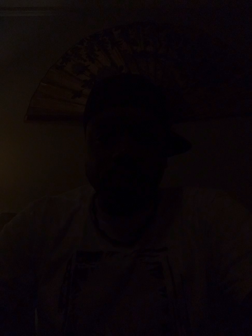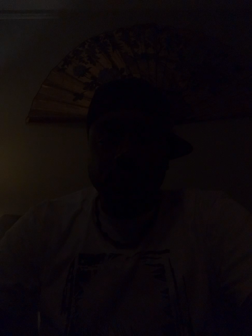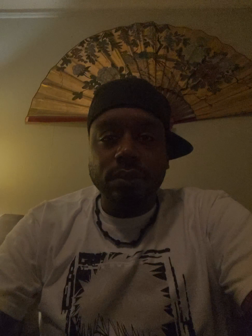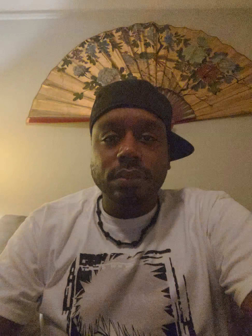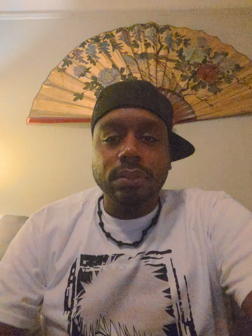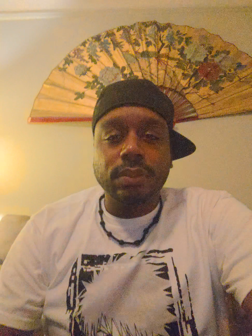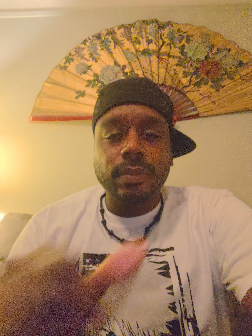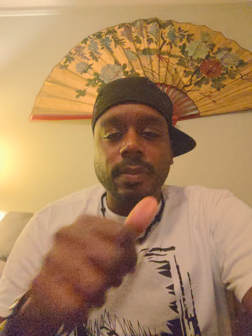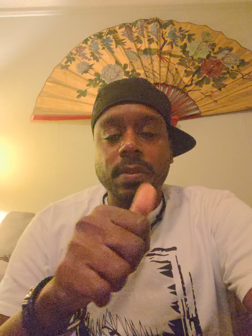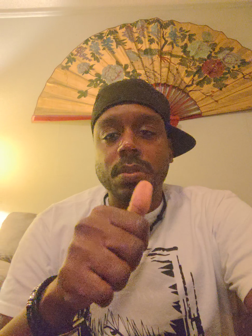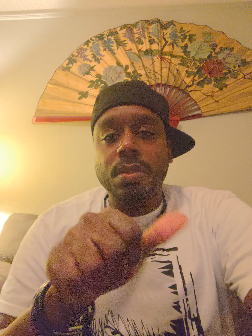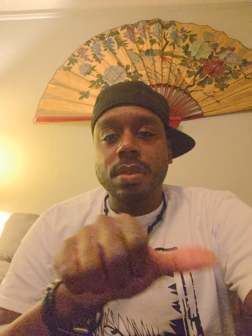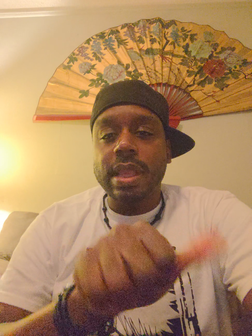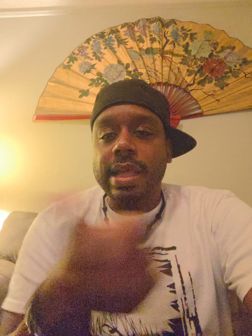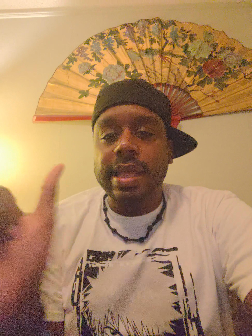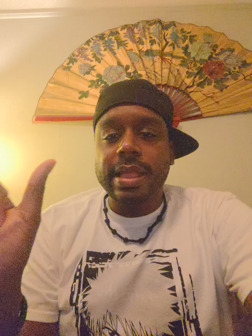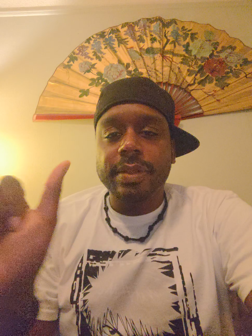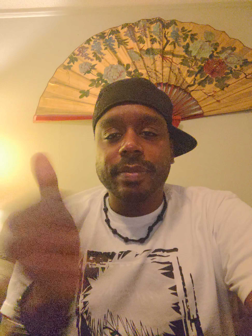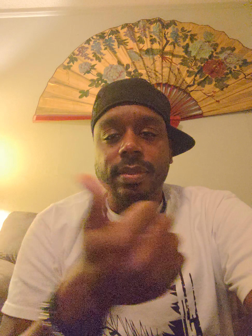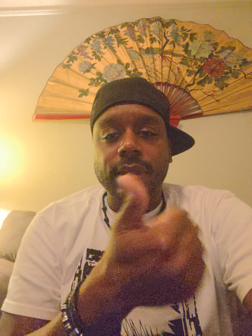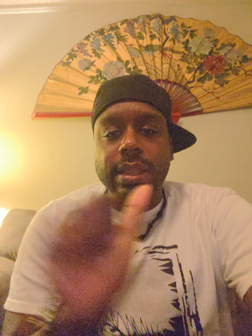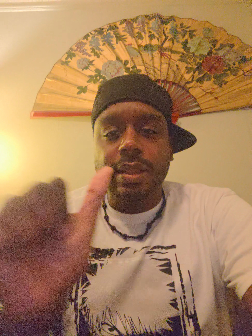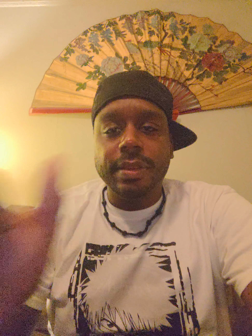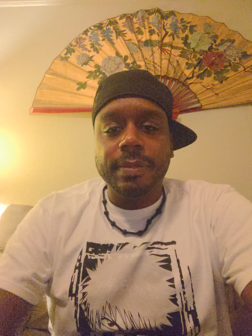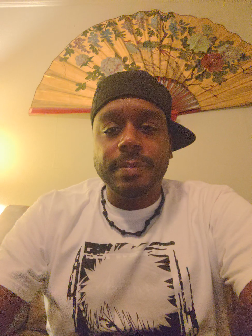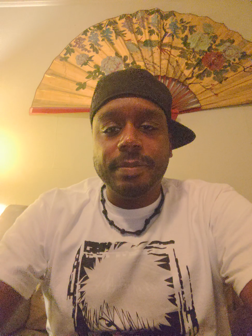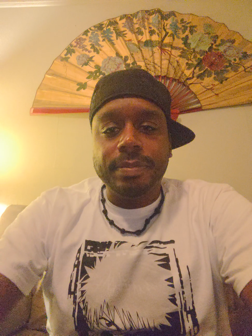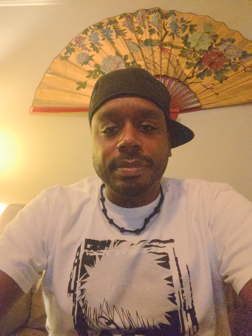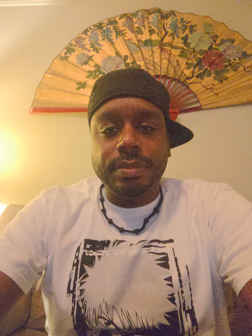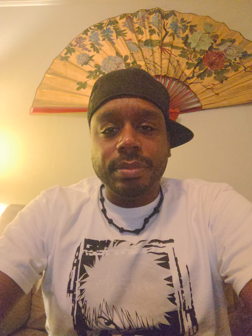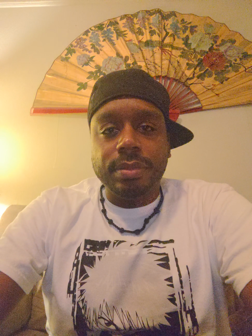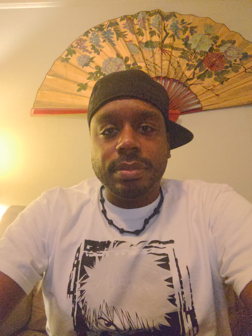any